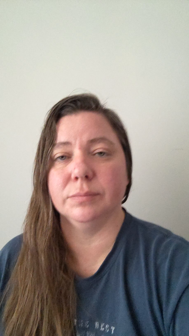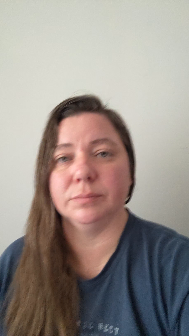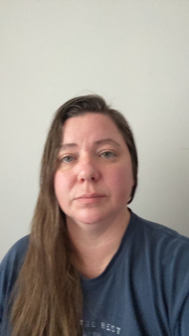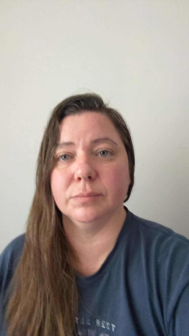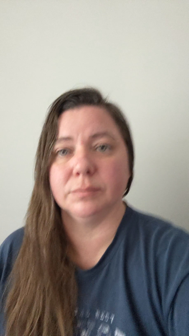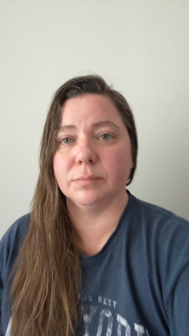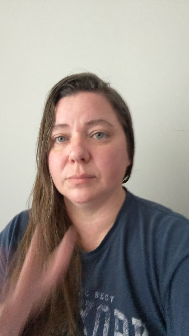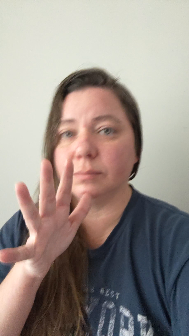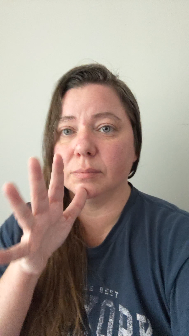mommy